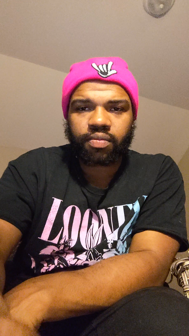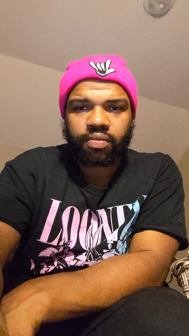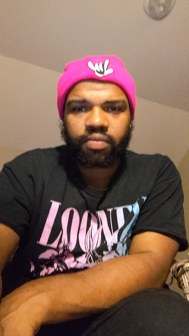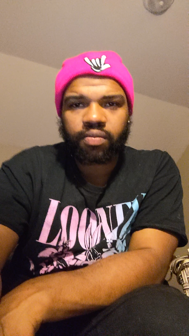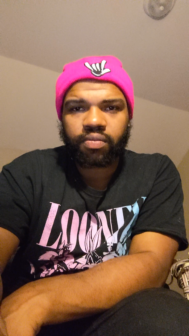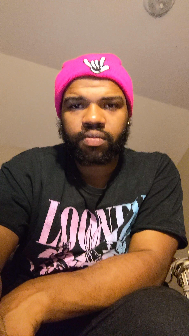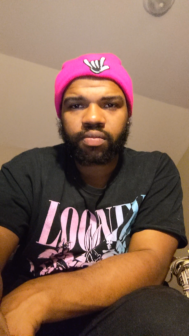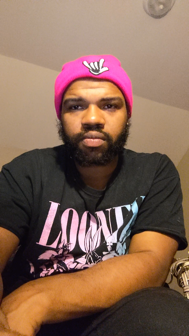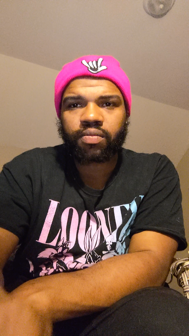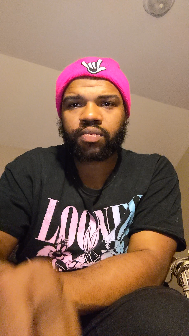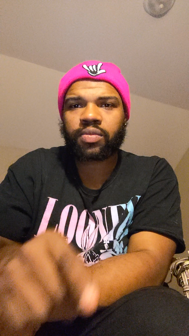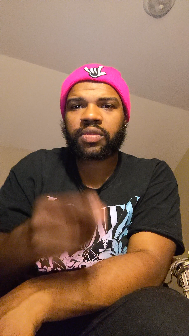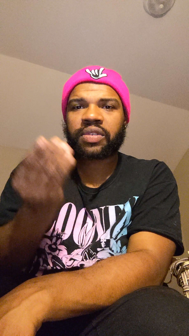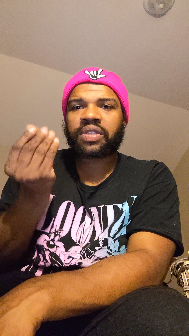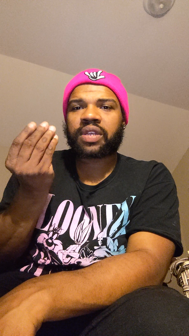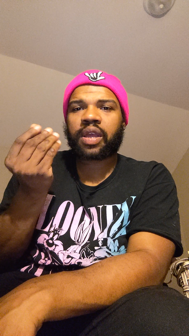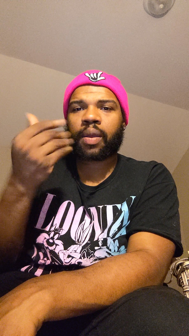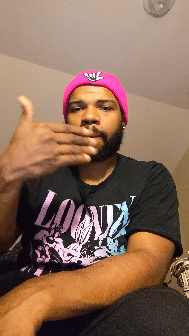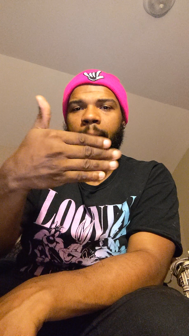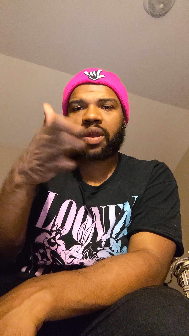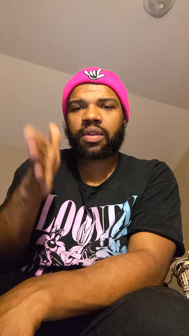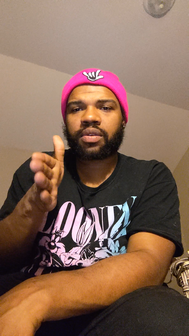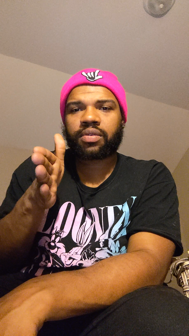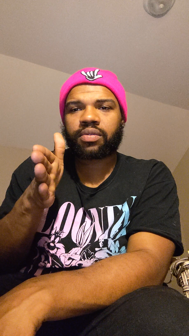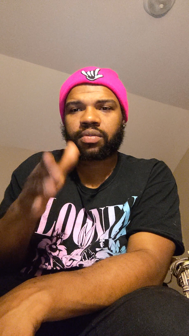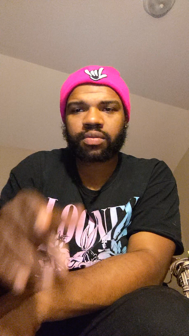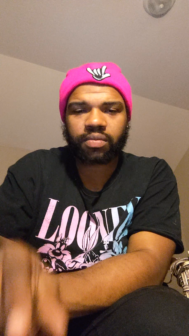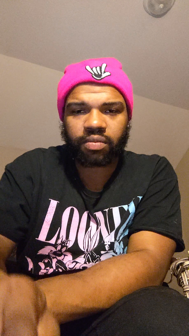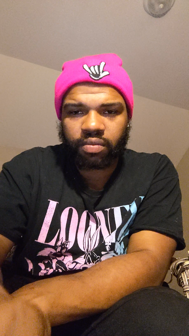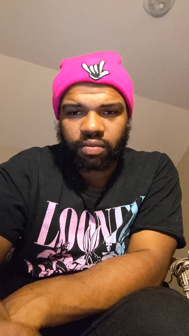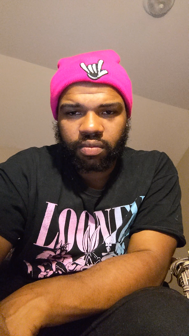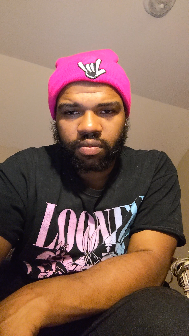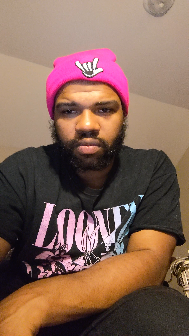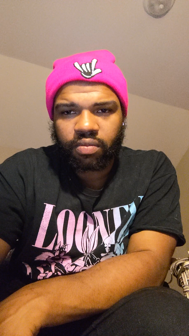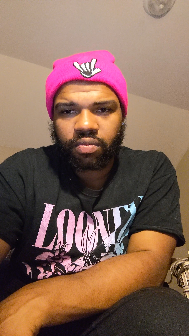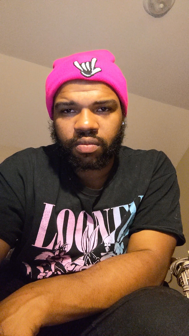sandbox